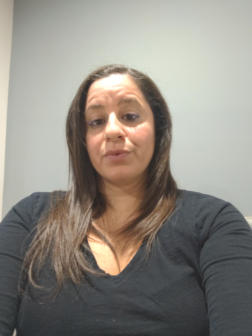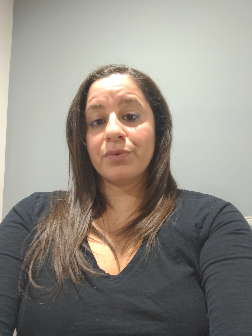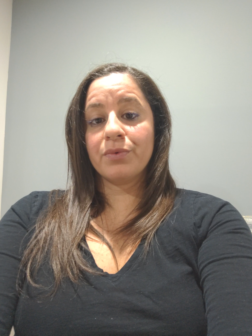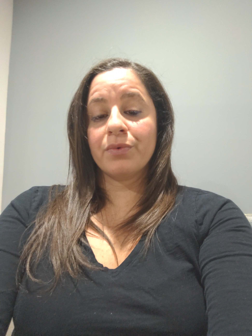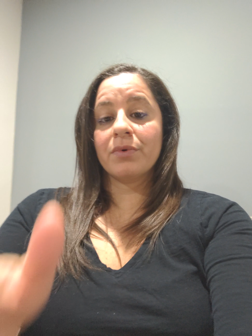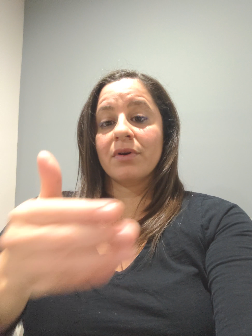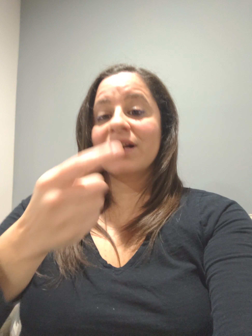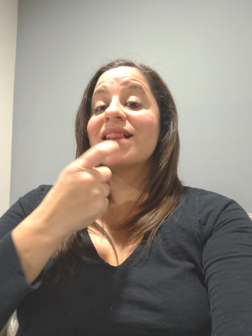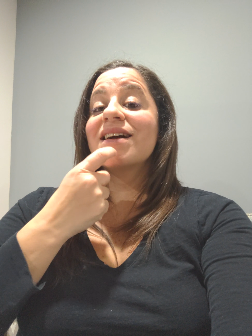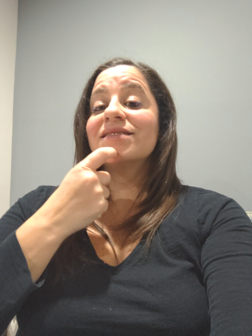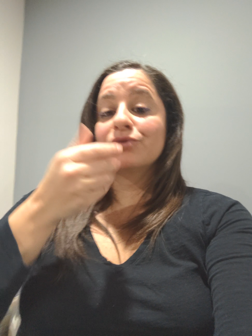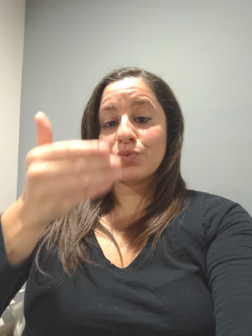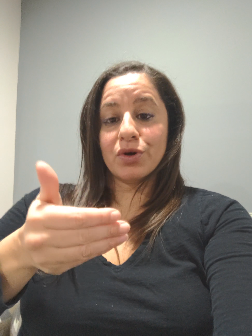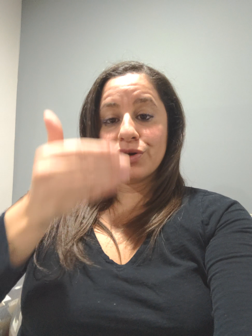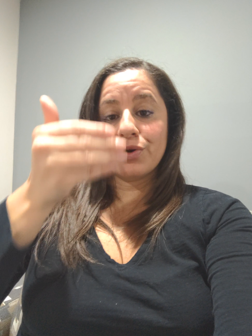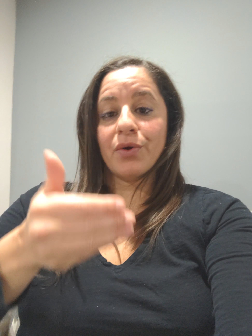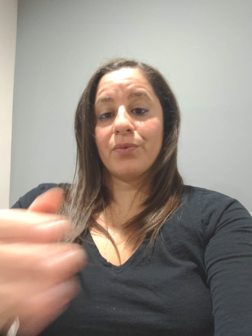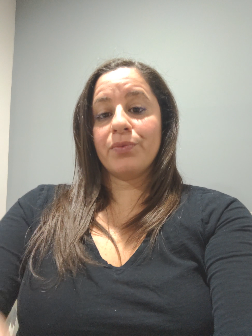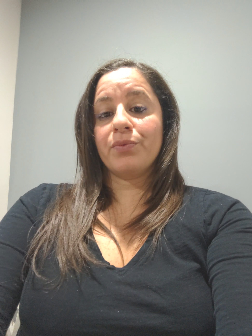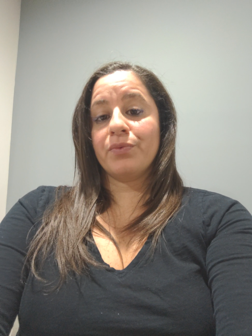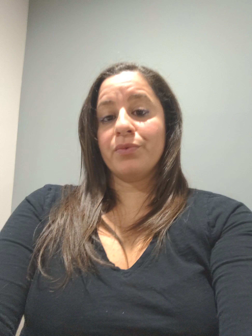window